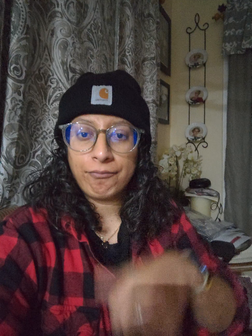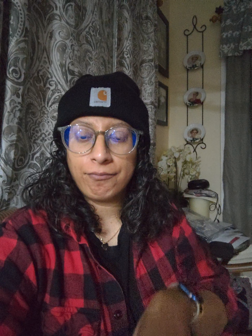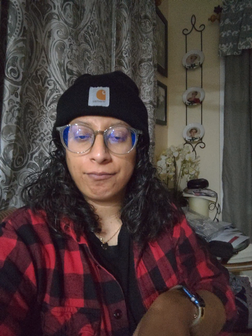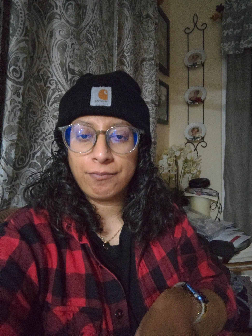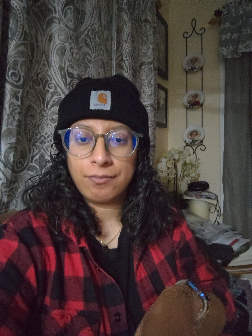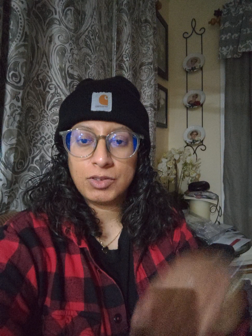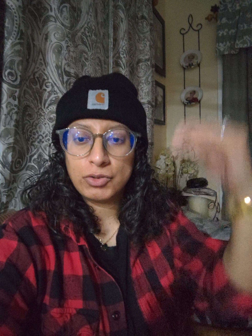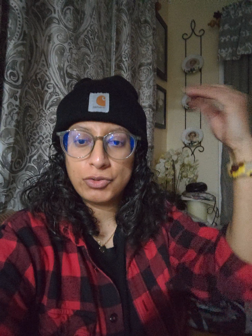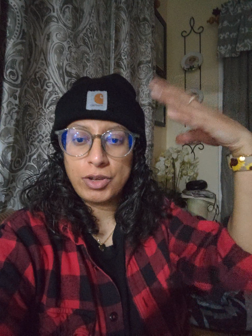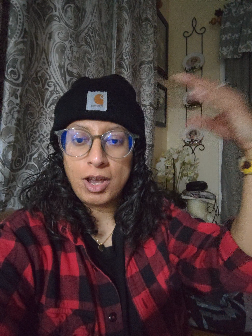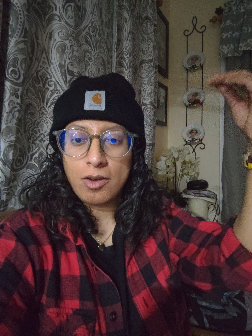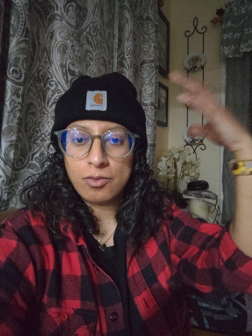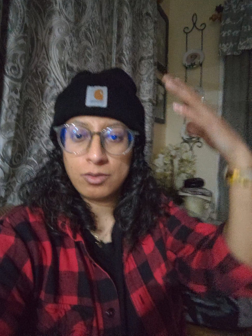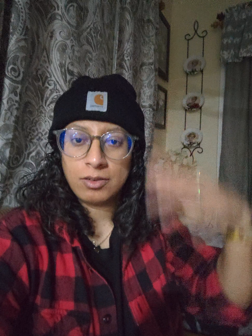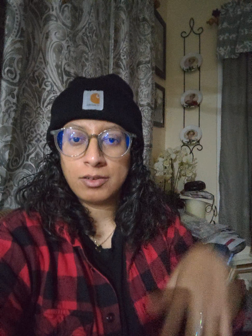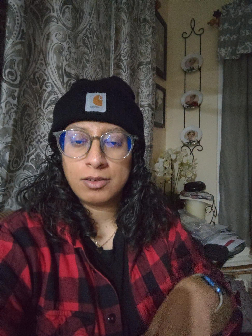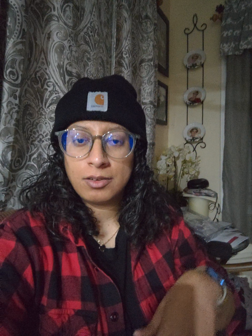shower